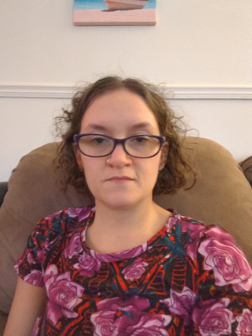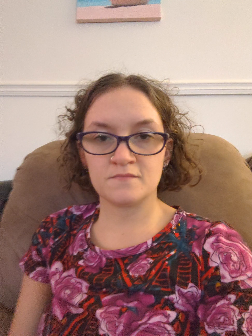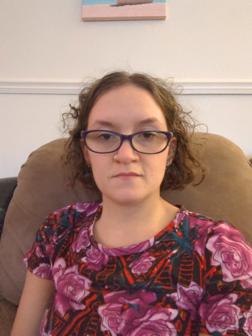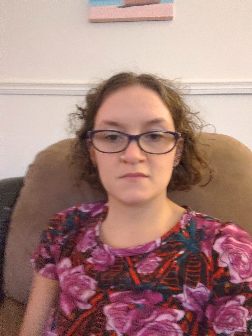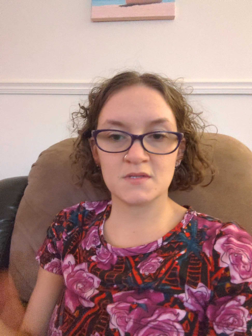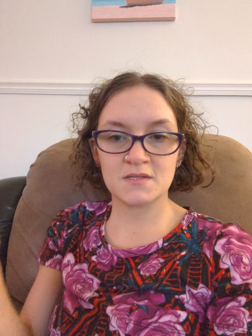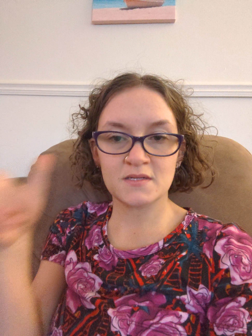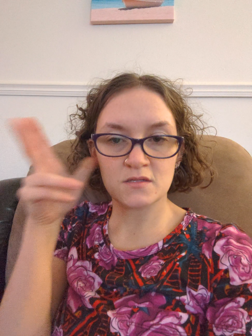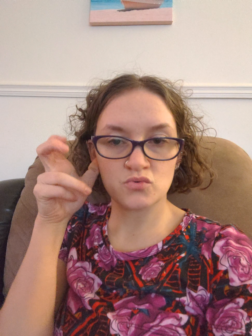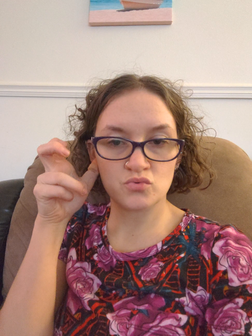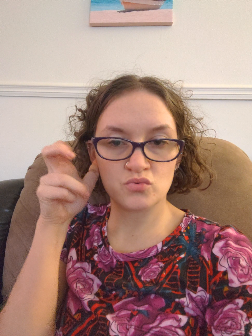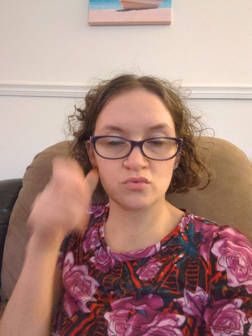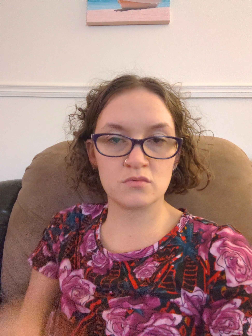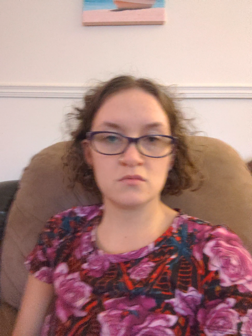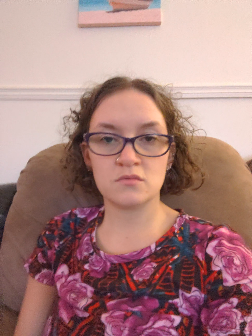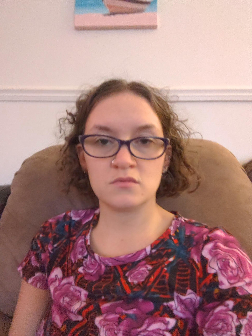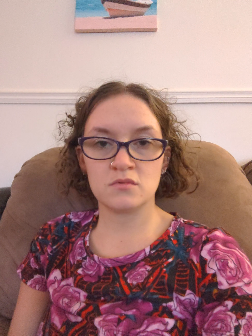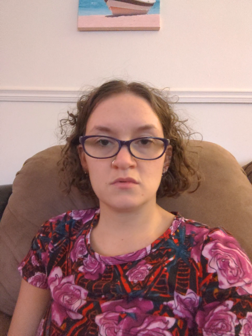hear